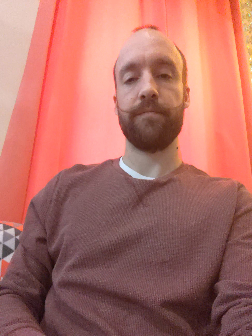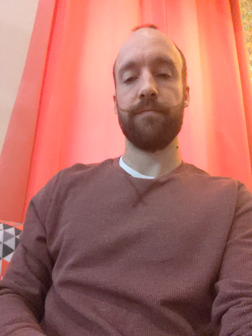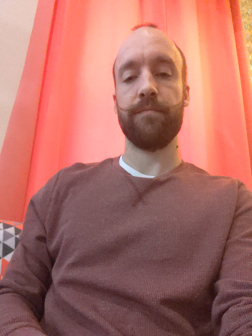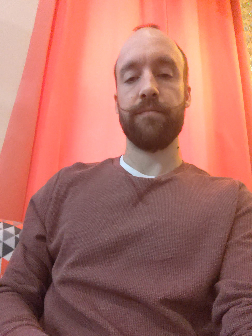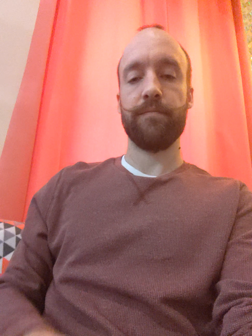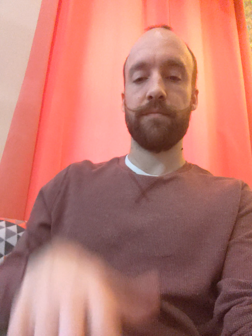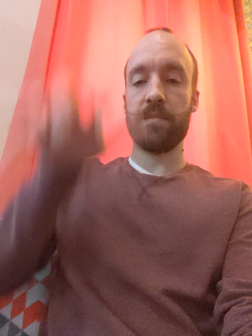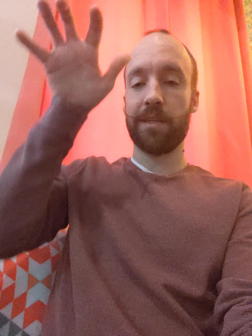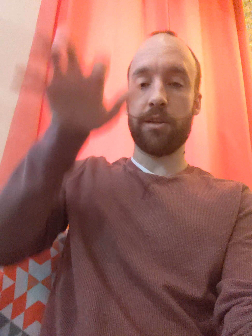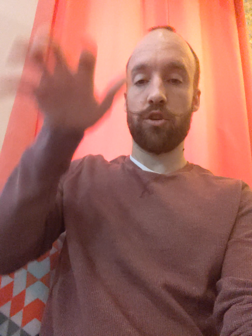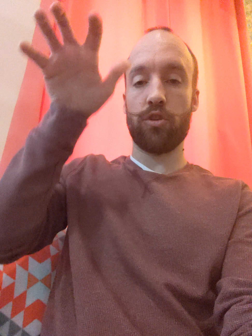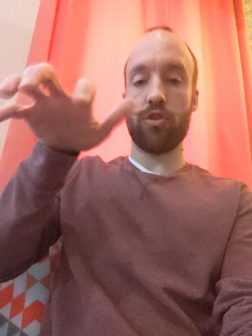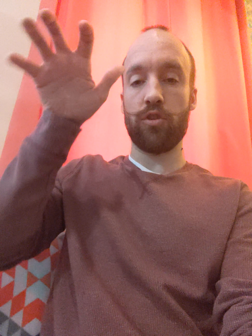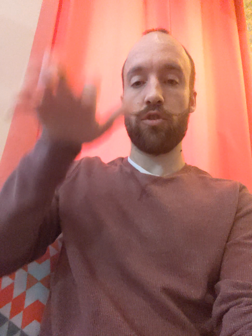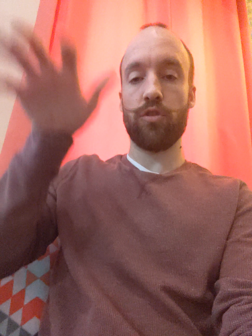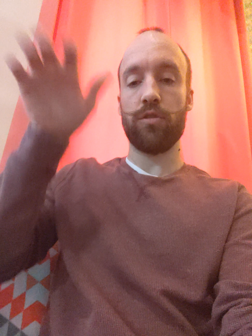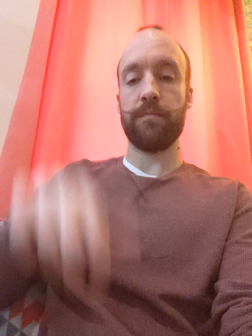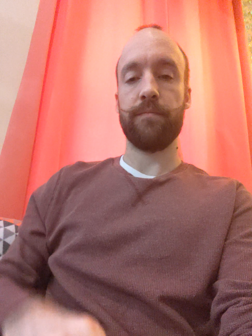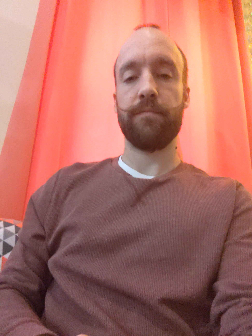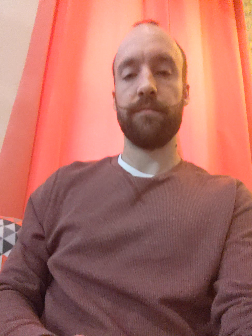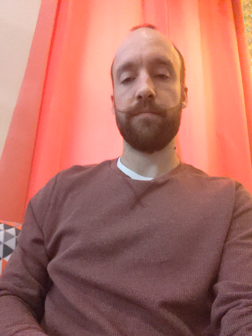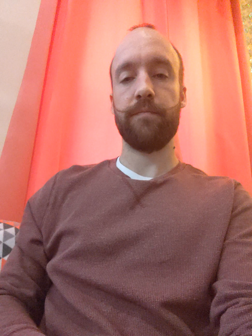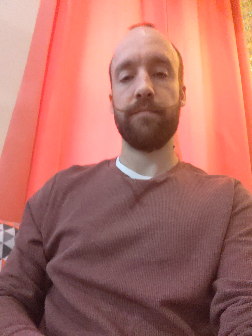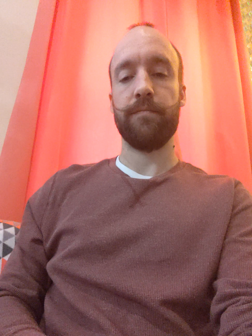alligator